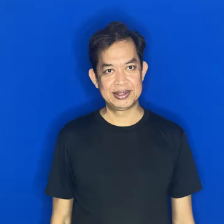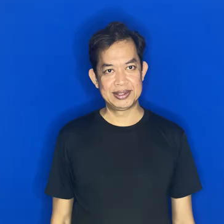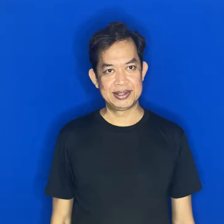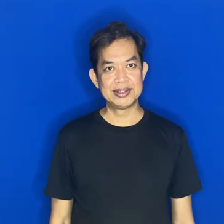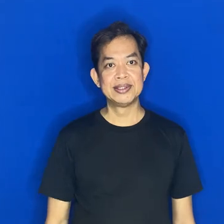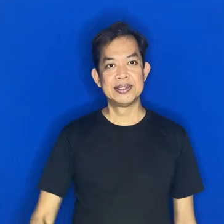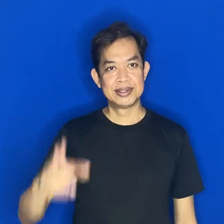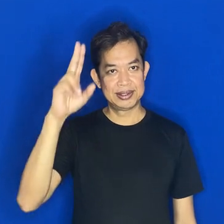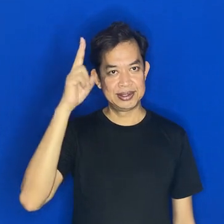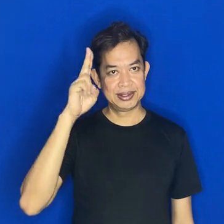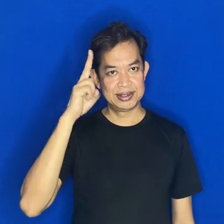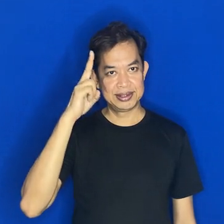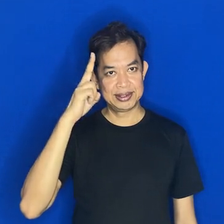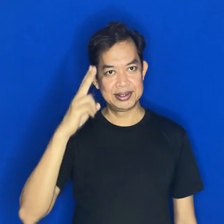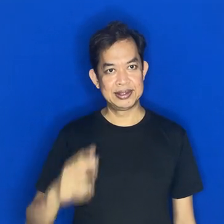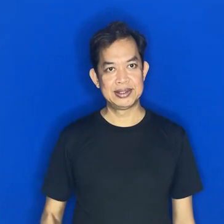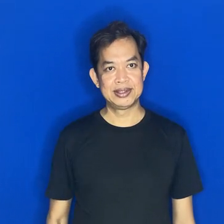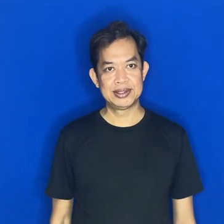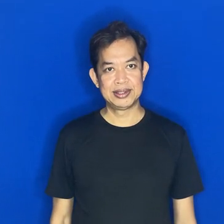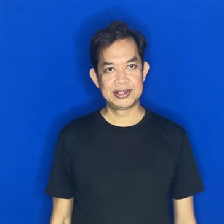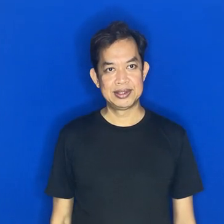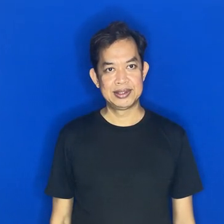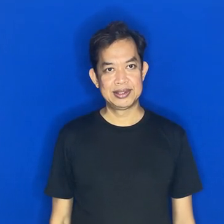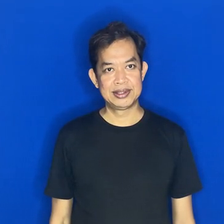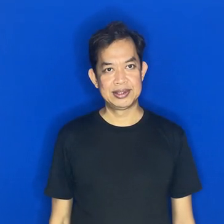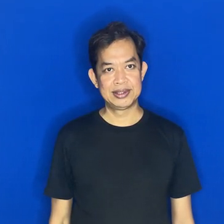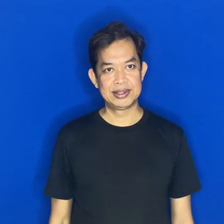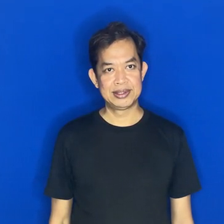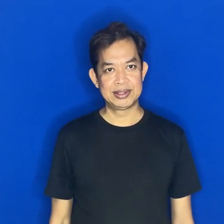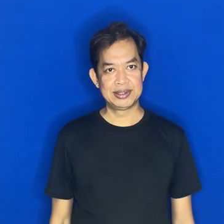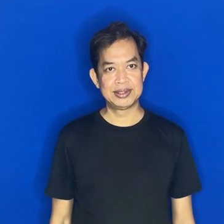parents